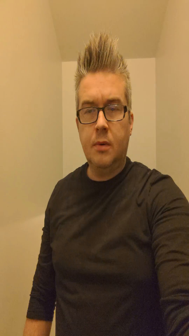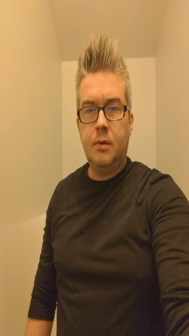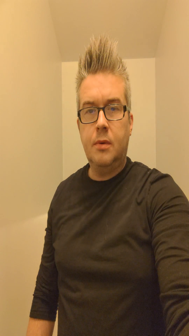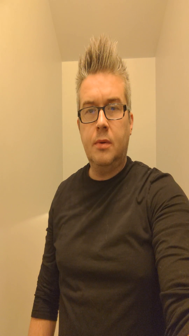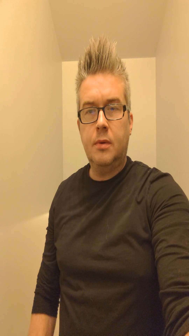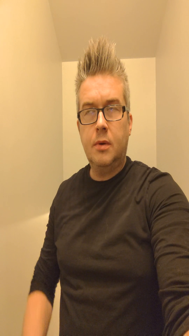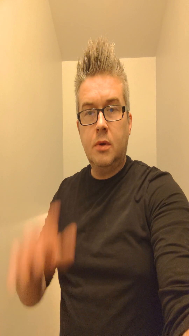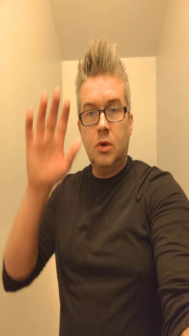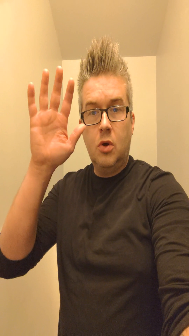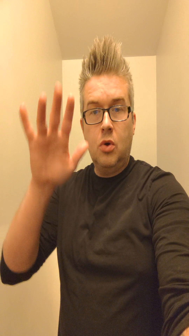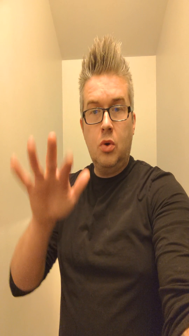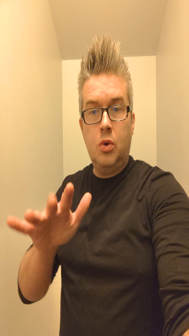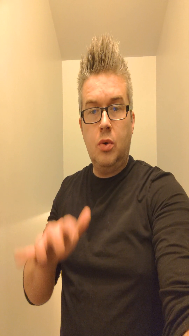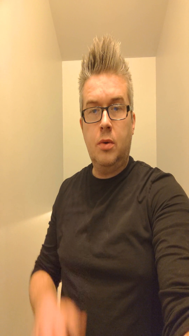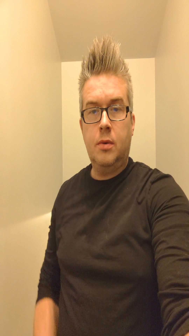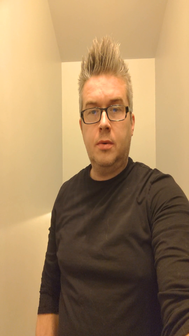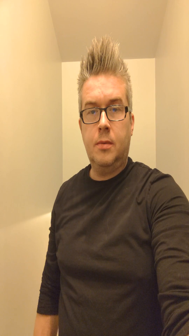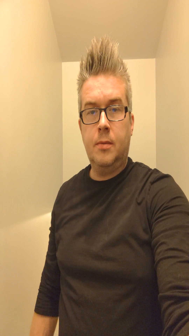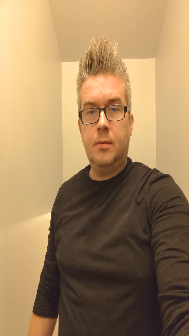snow